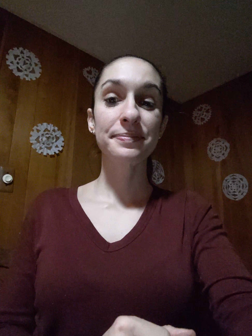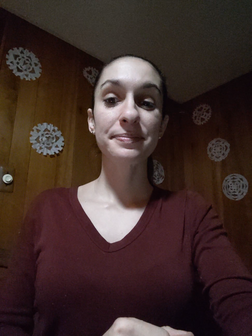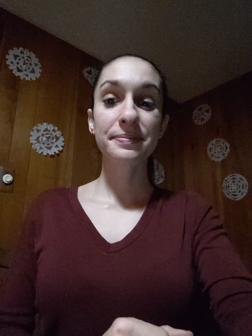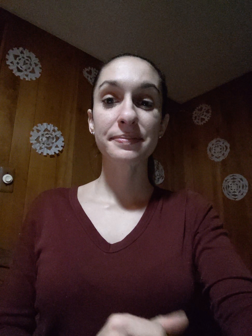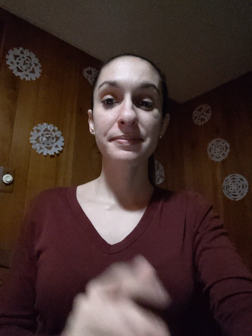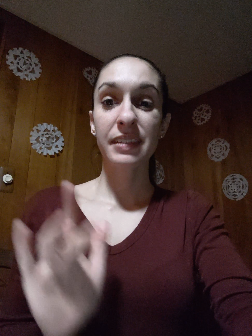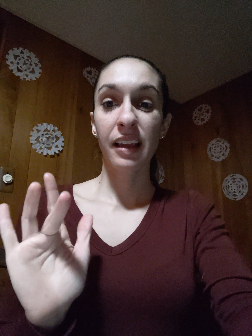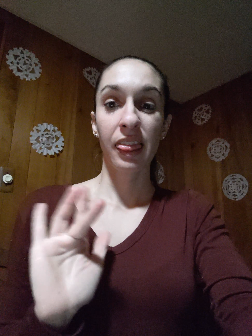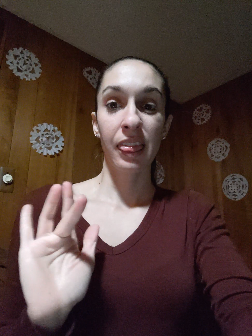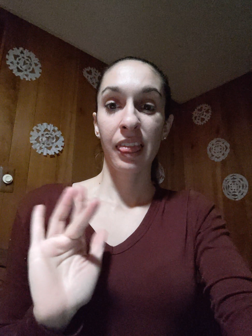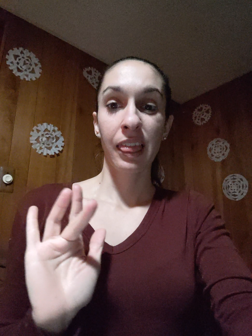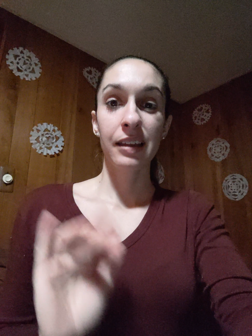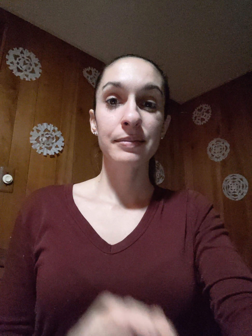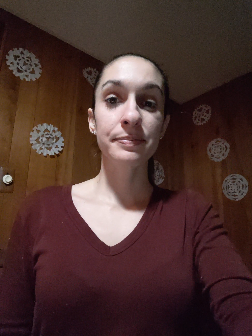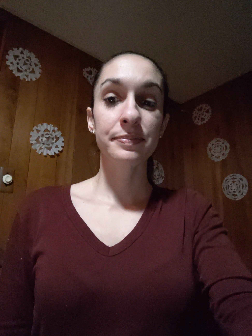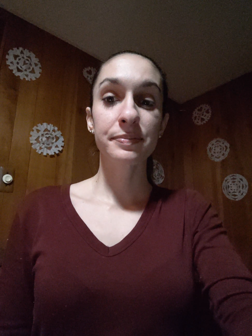yucky